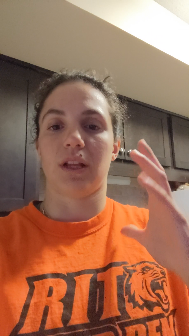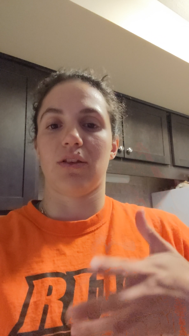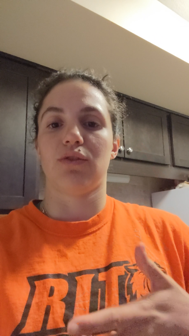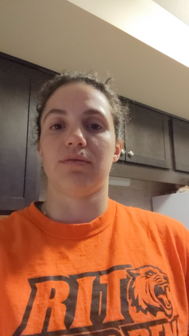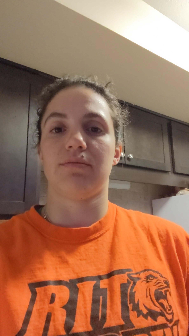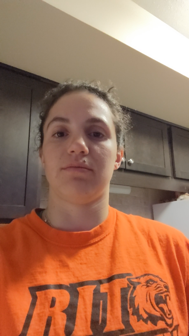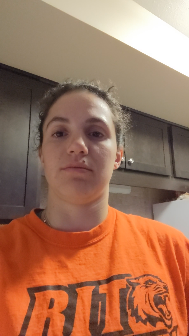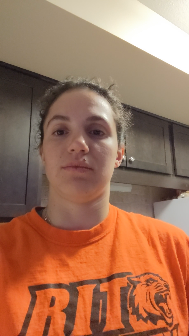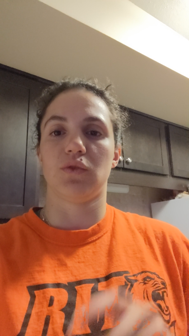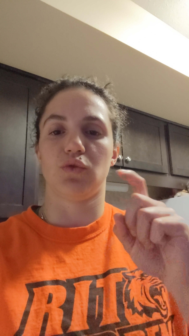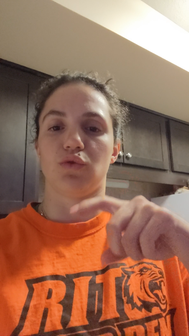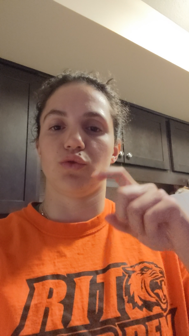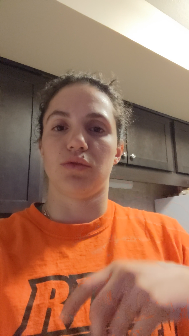should